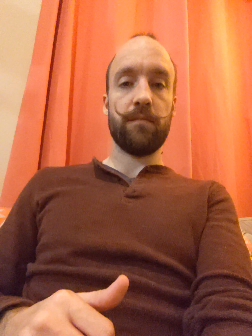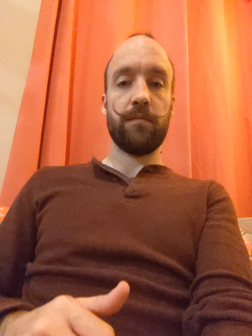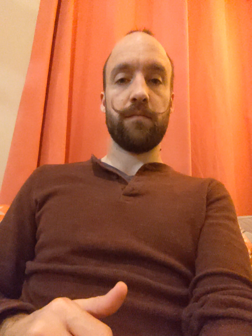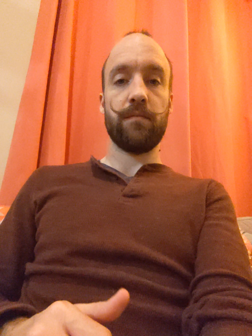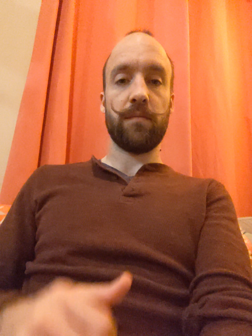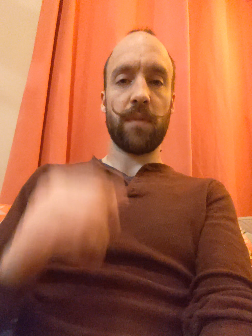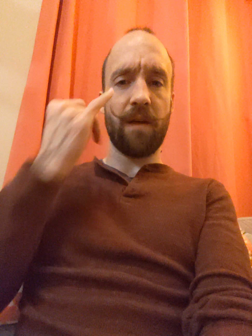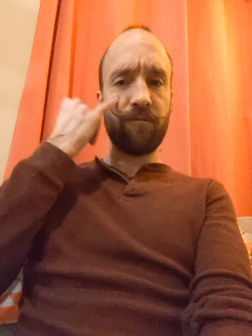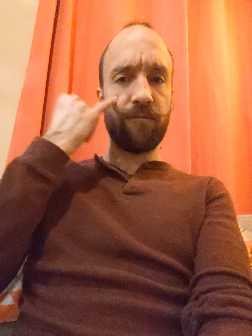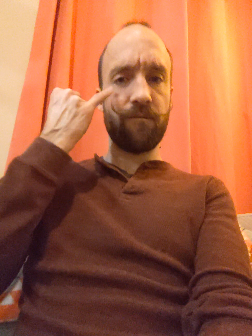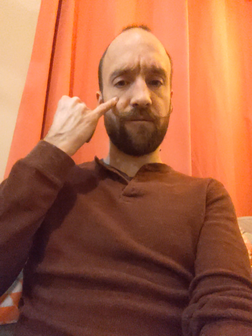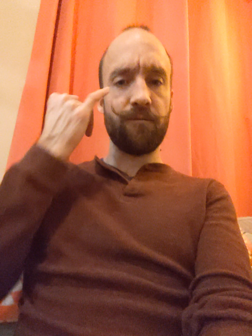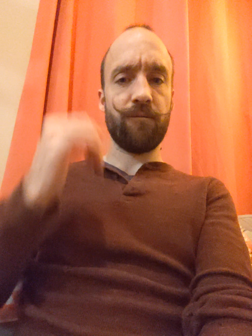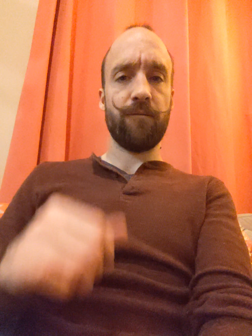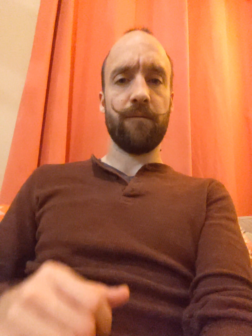if